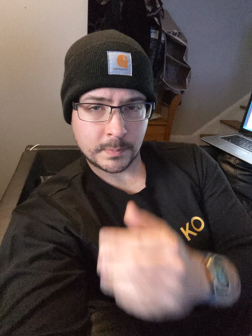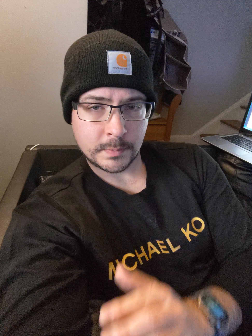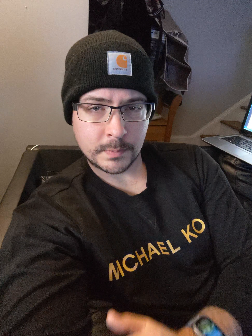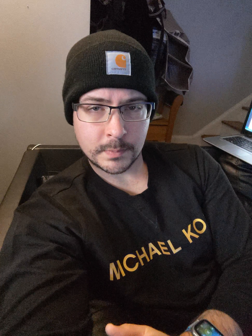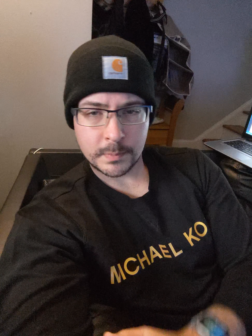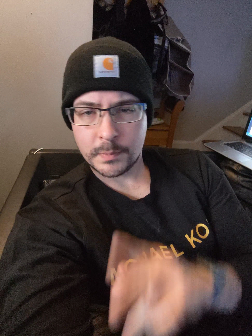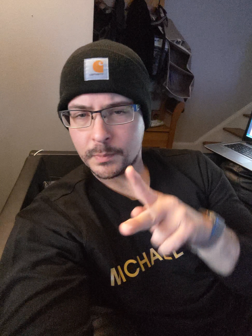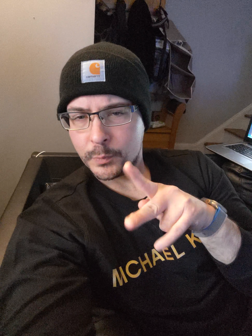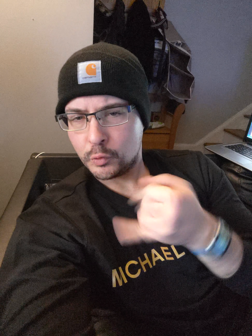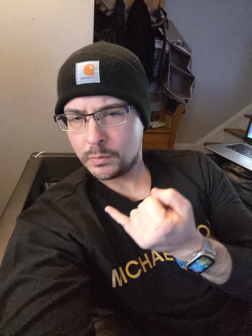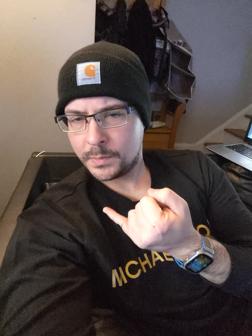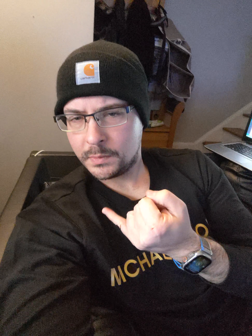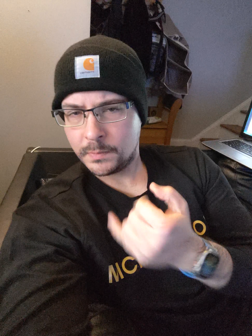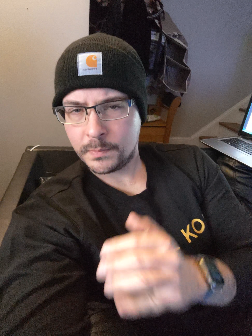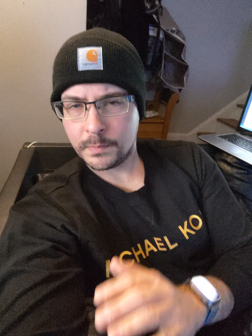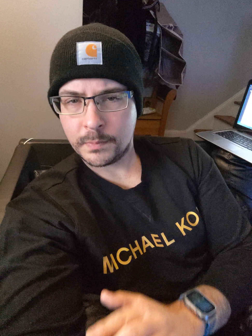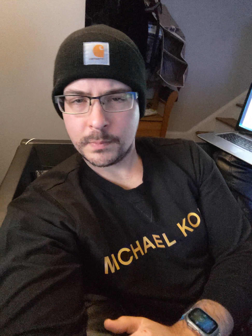pajamas